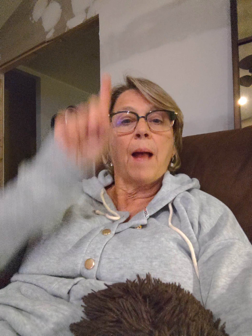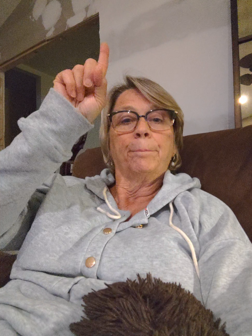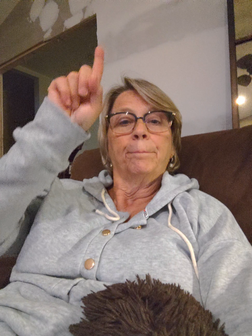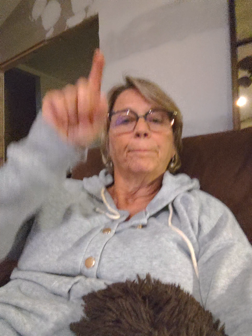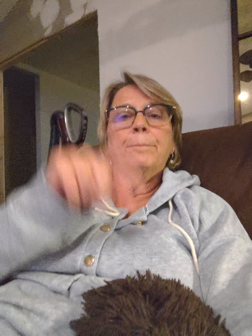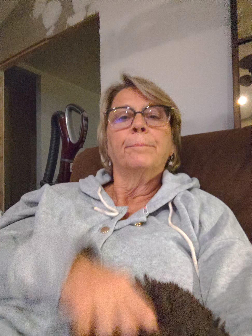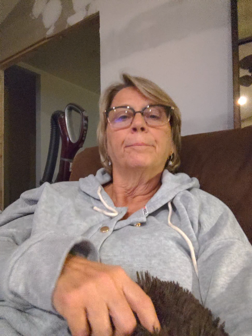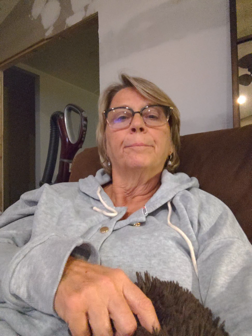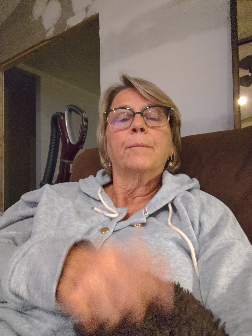up